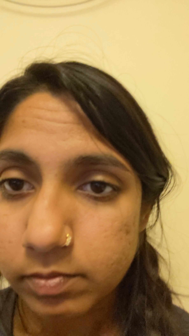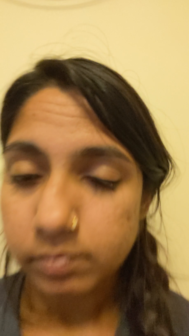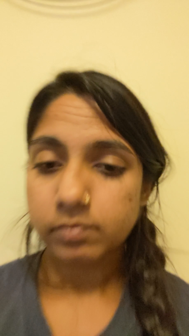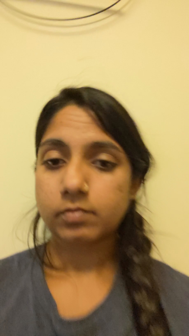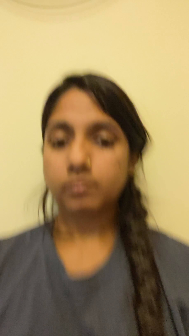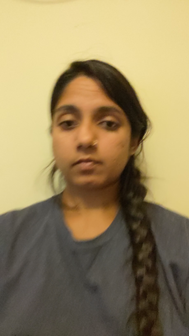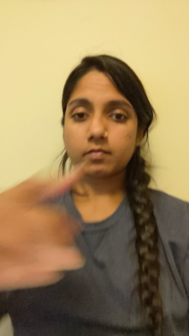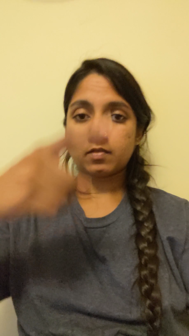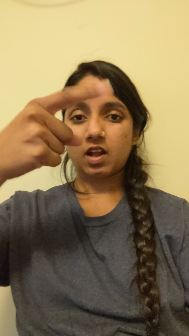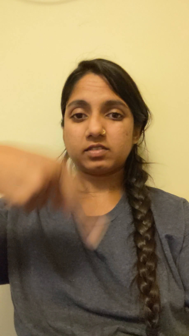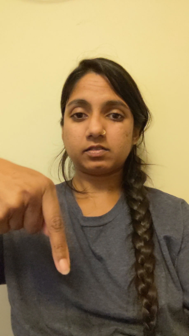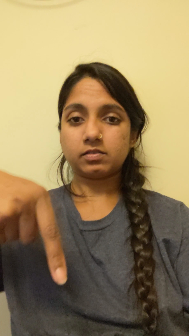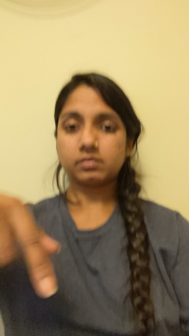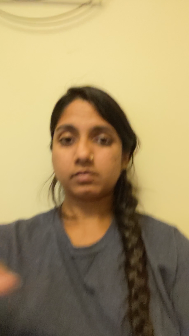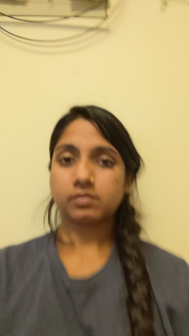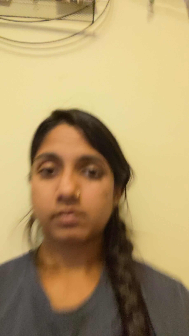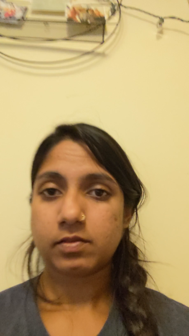cut